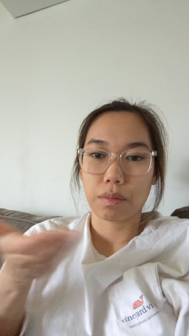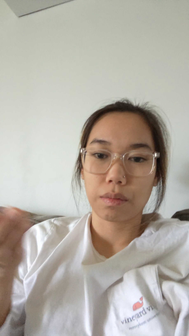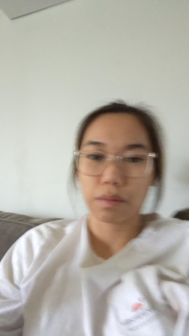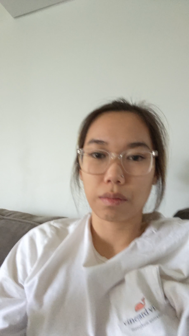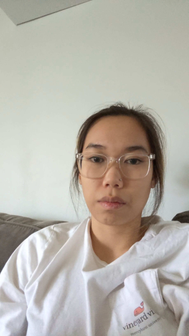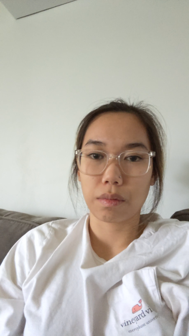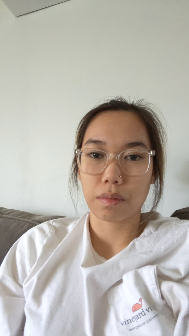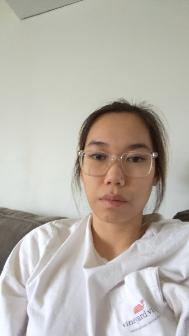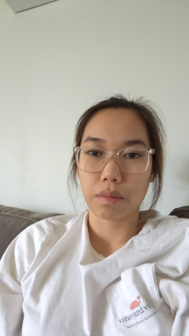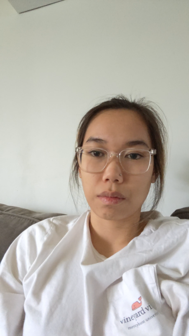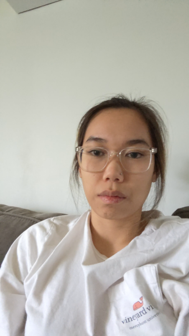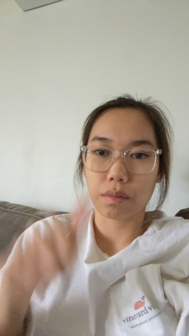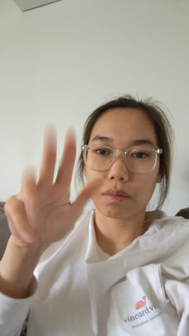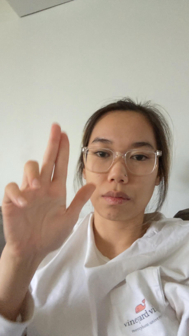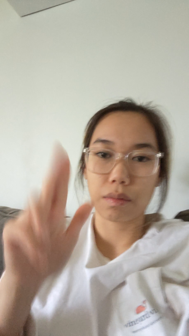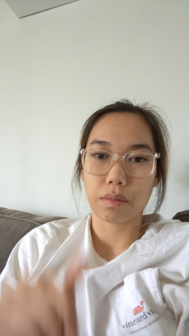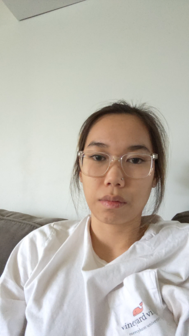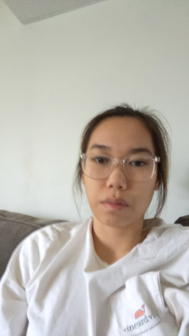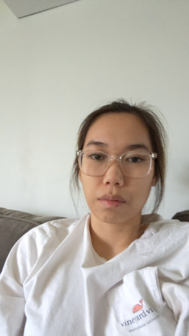lick